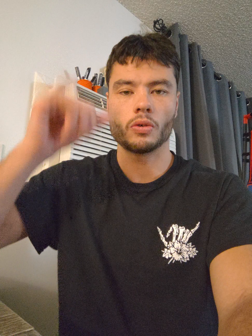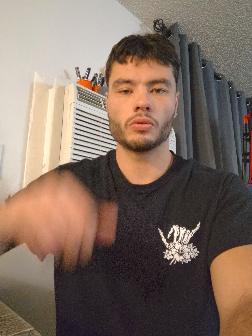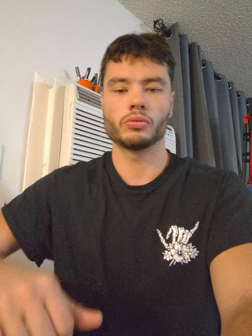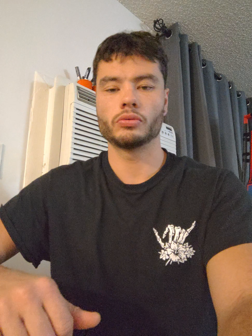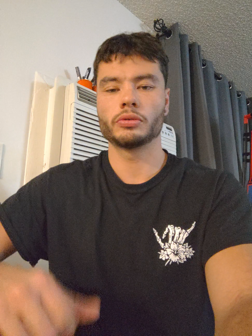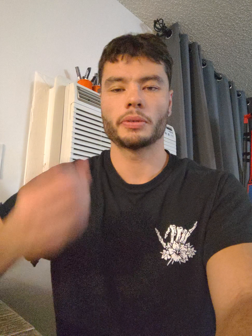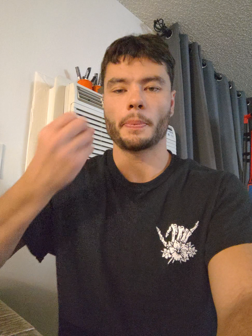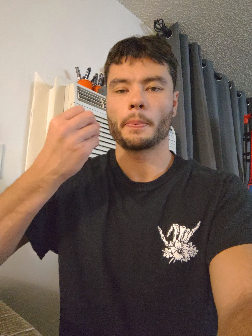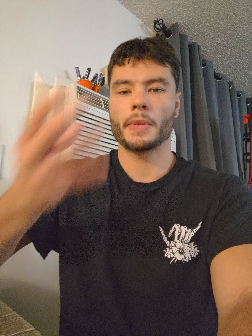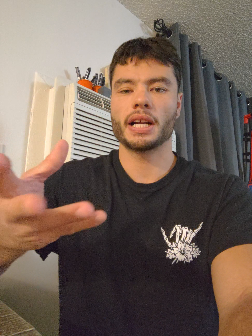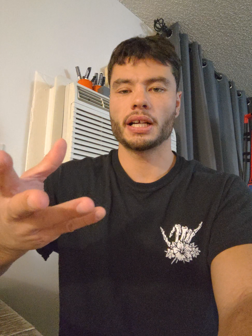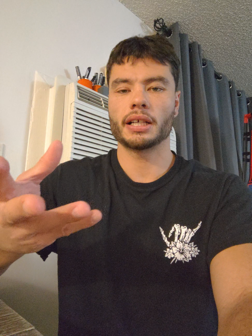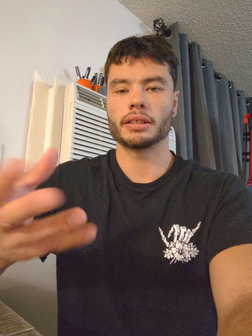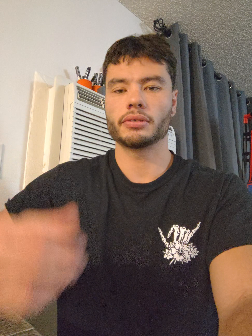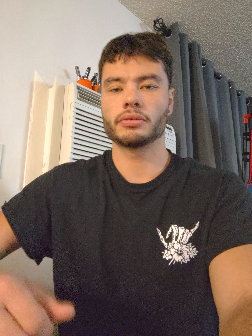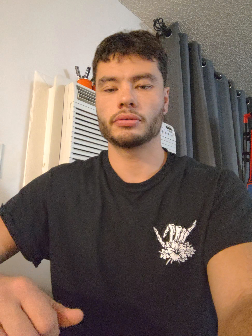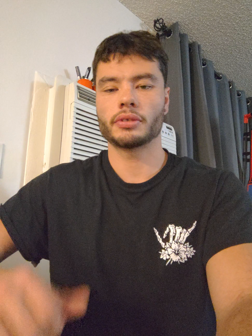many